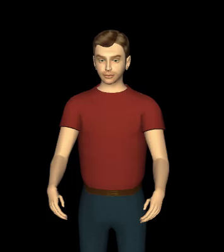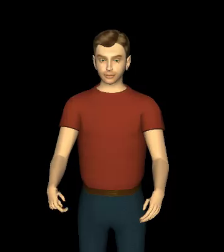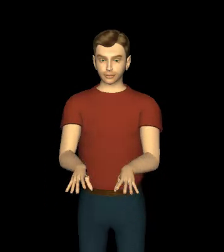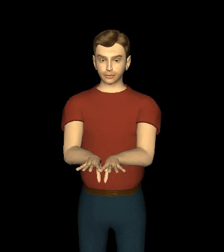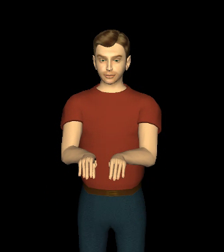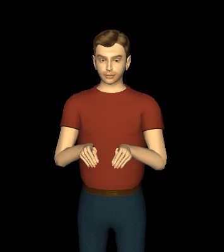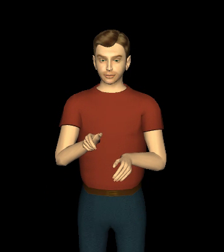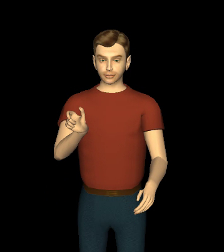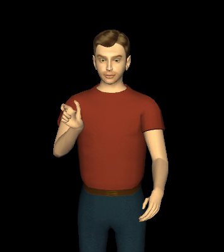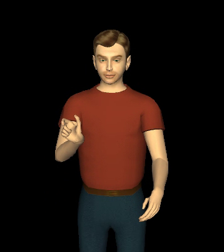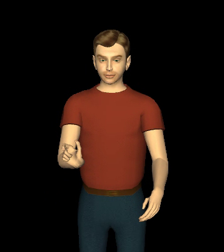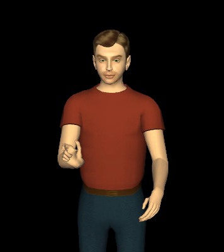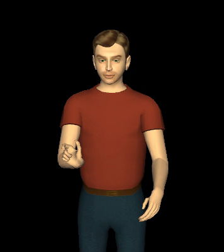فرد من العائلة